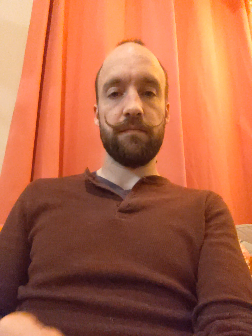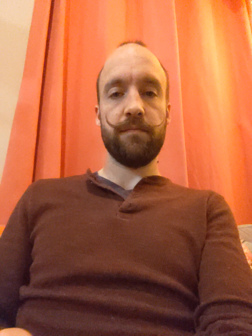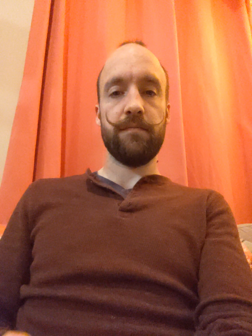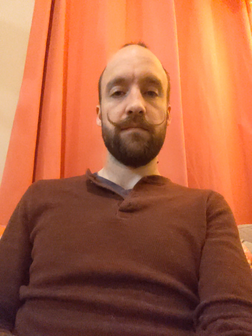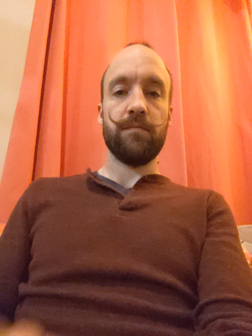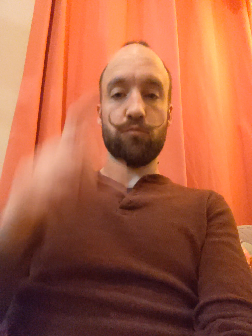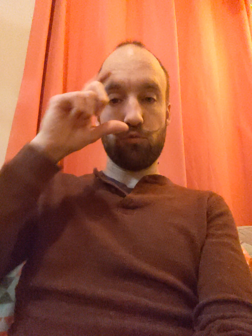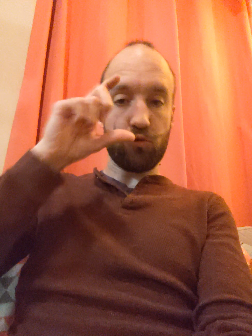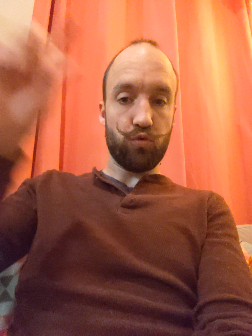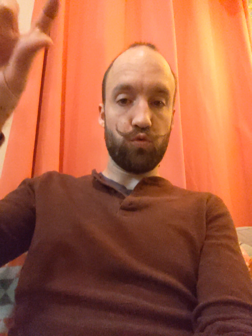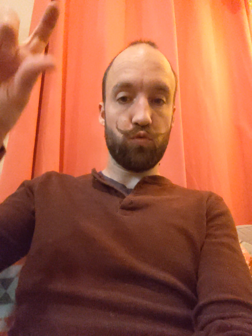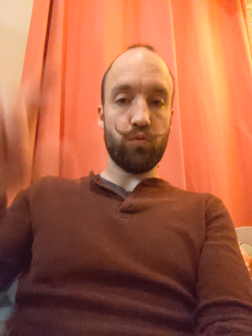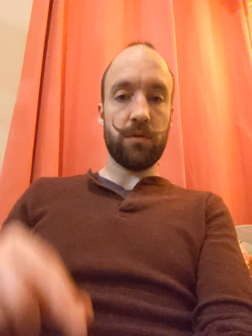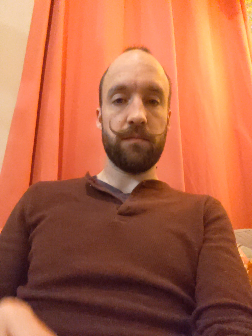moon